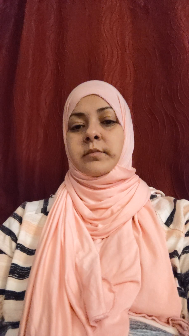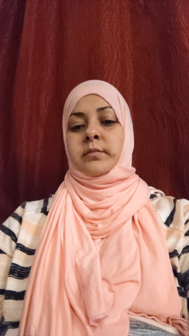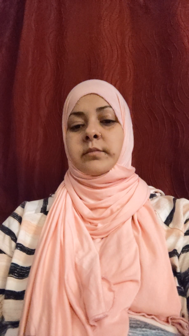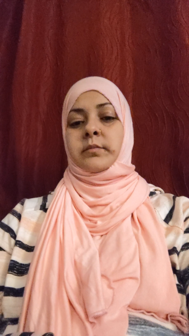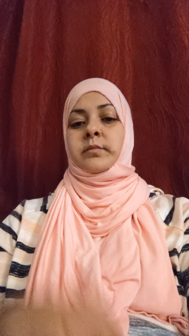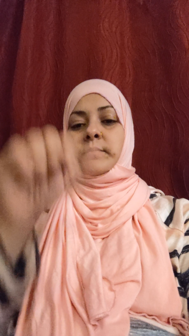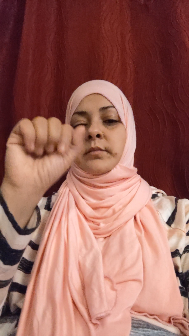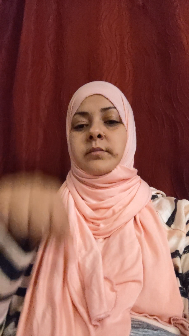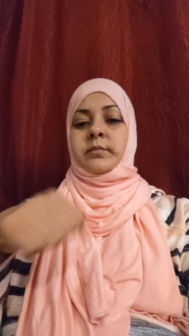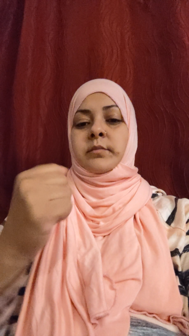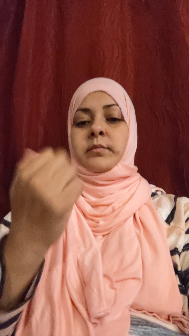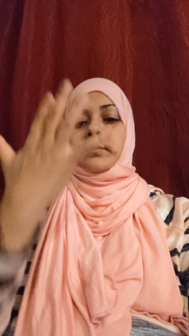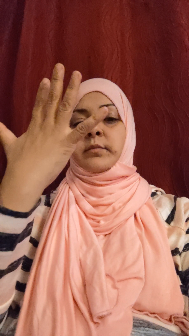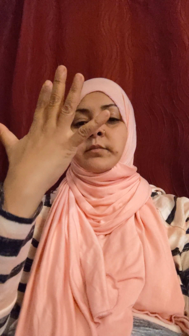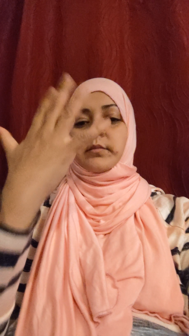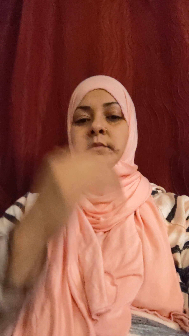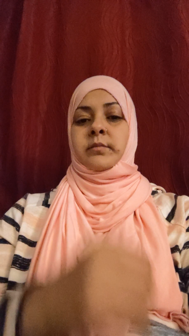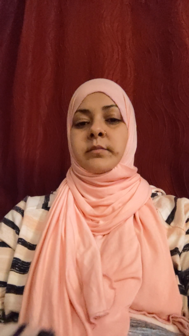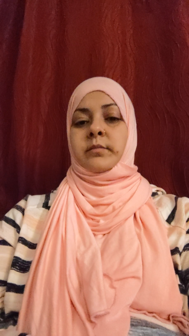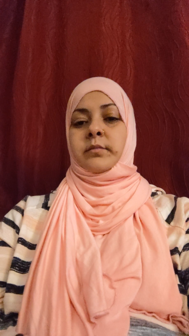gloves